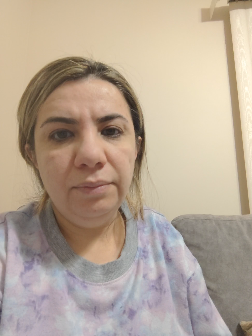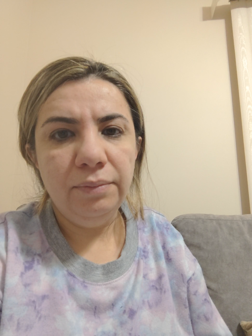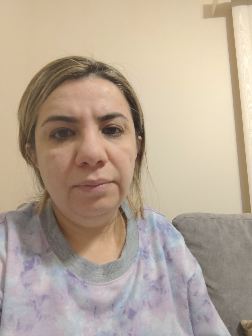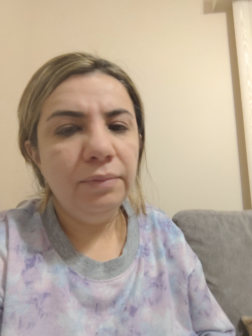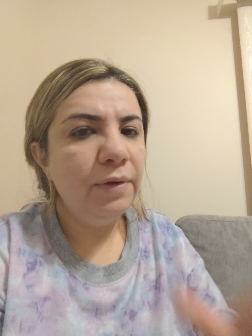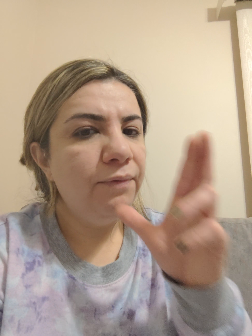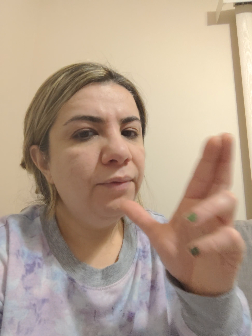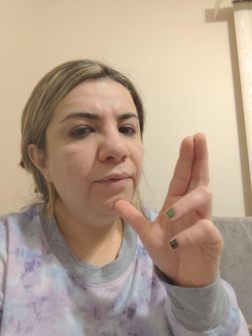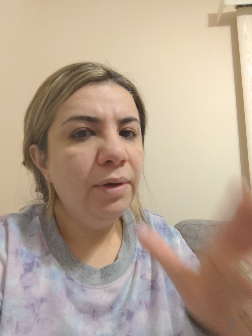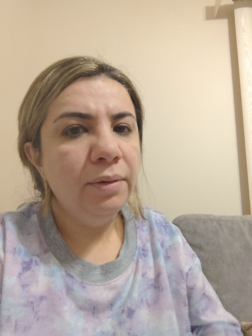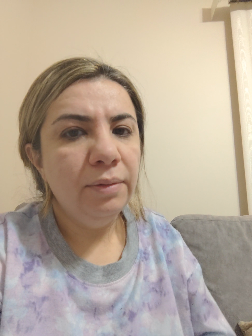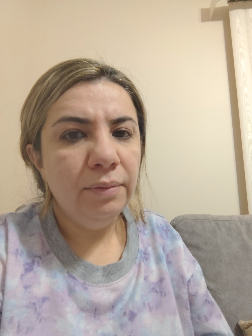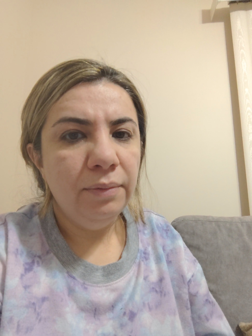hen